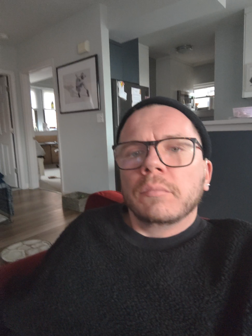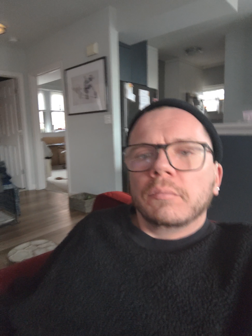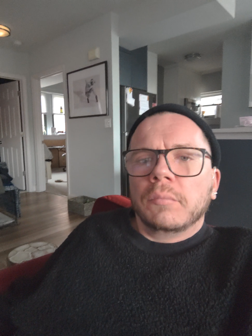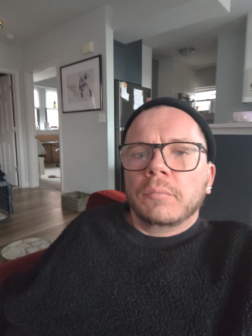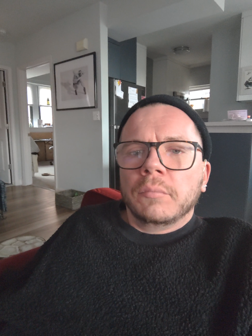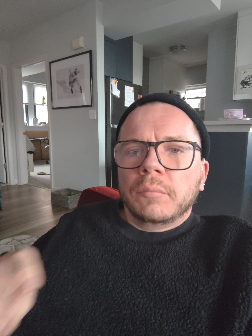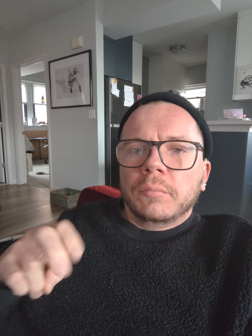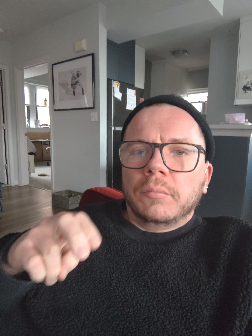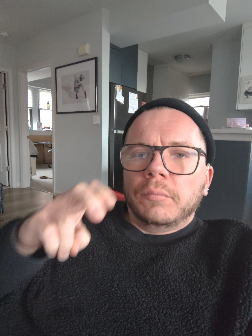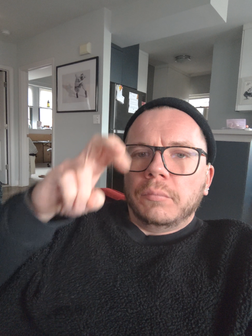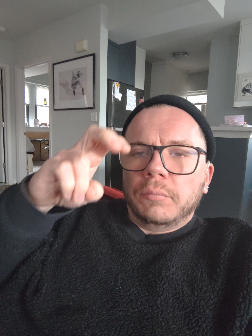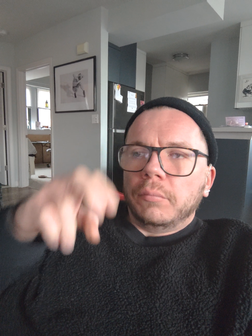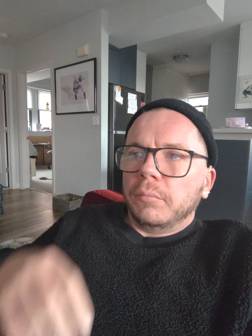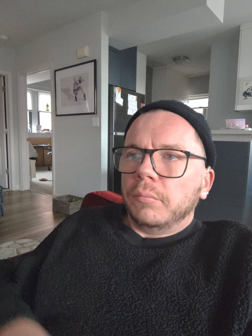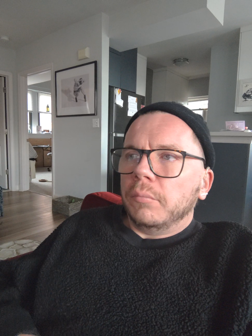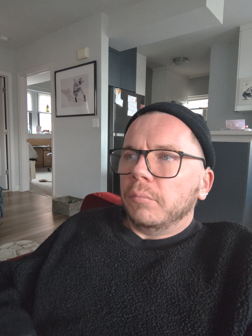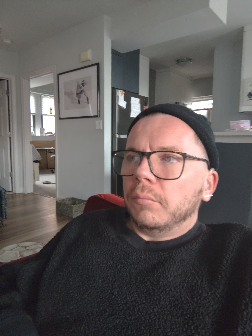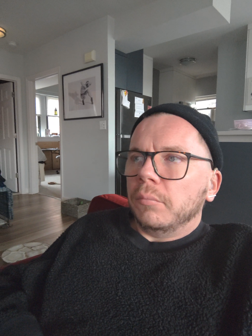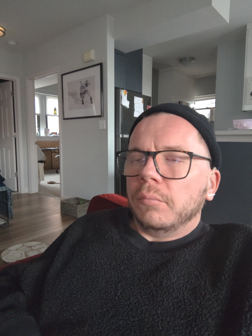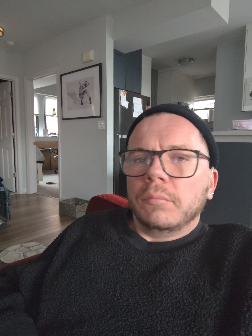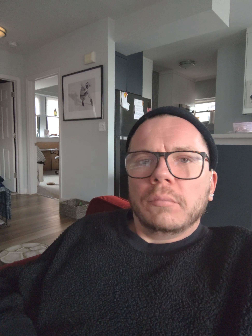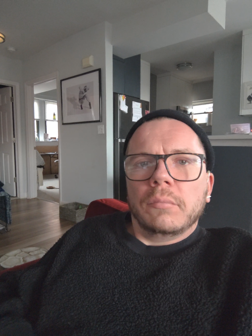stairs